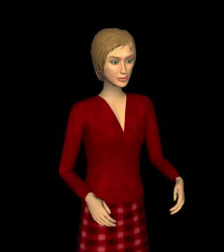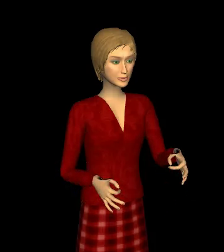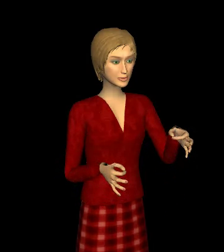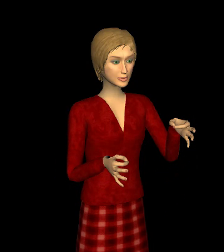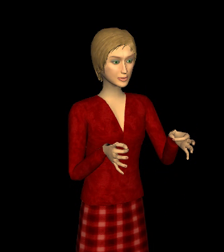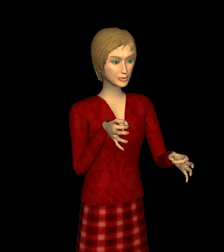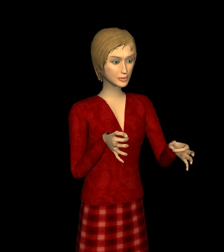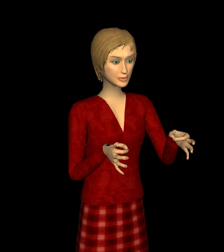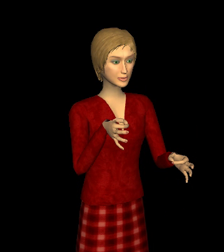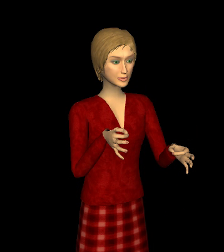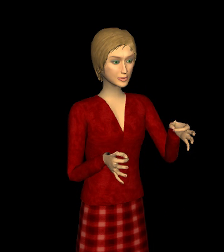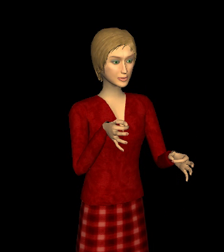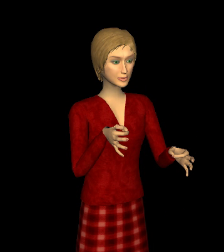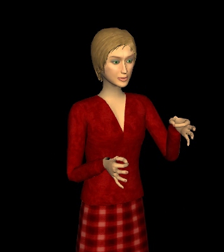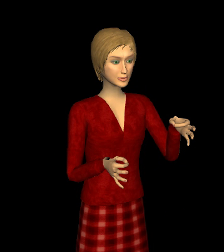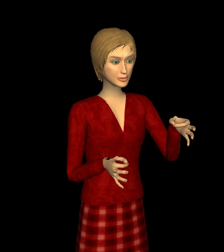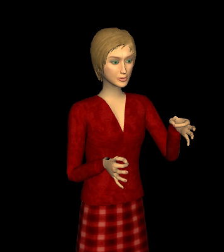قاض